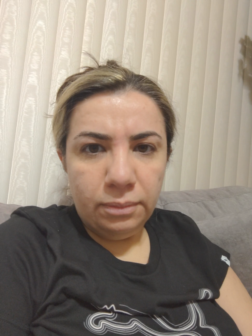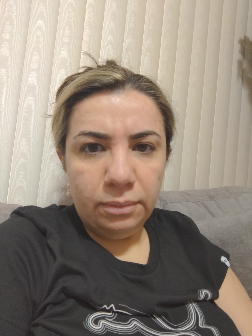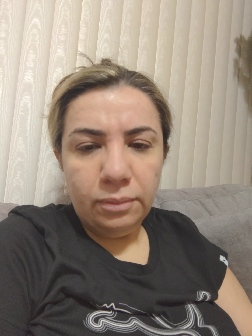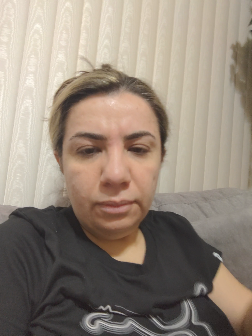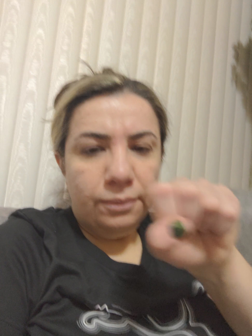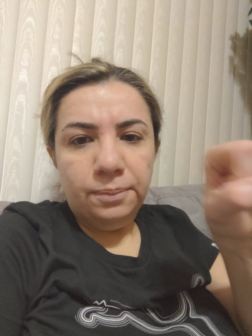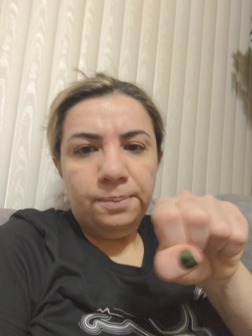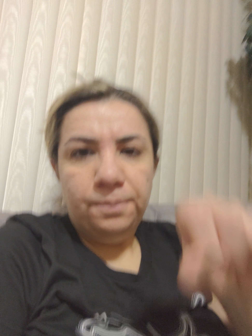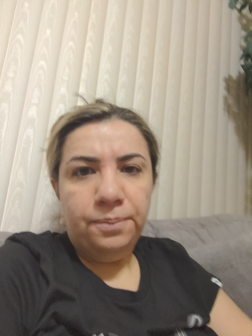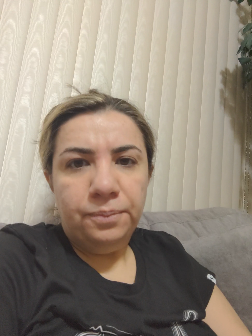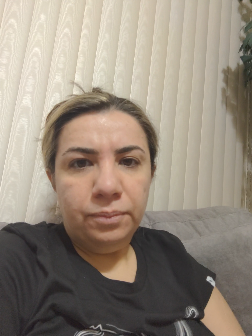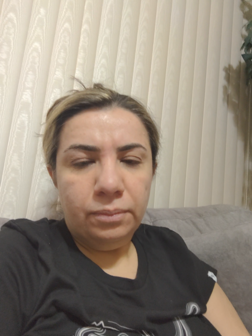shoe